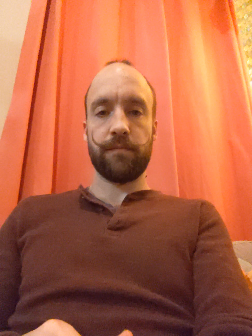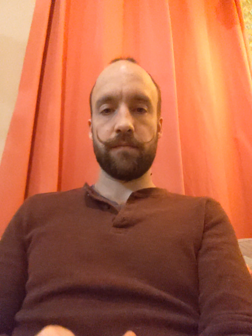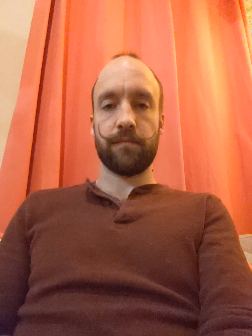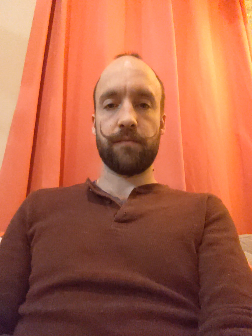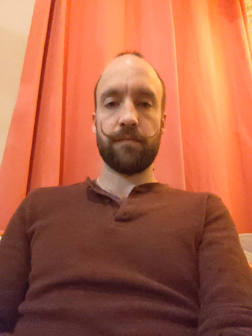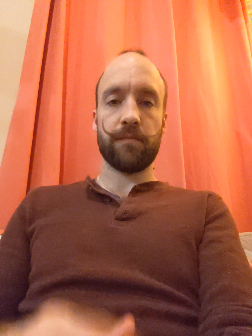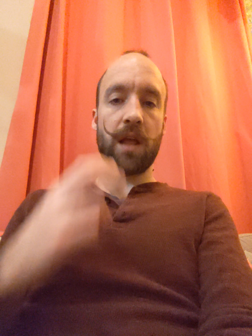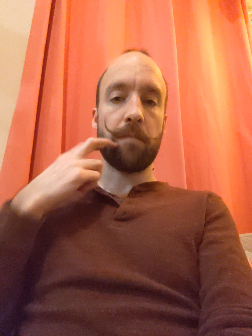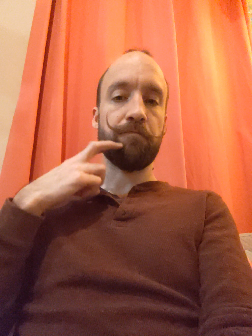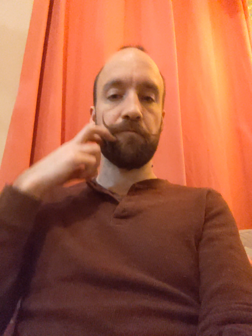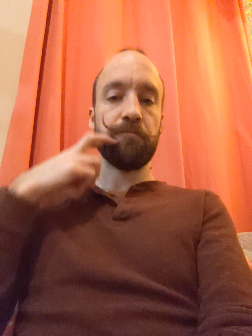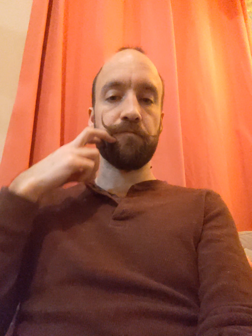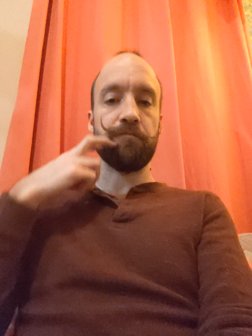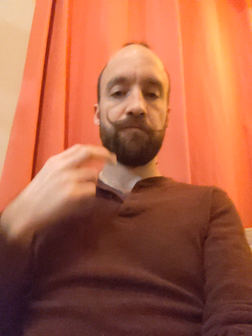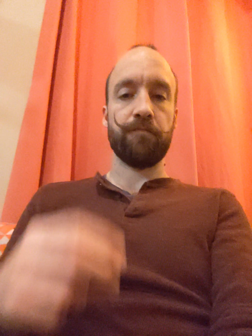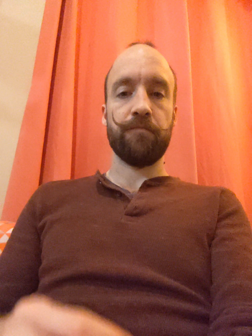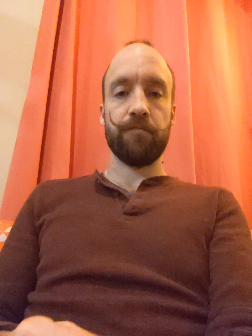gum